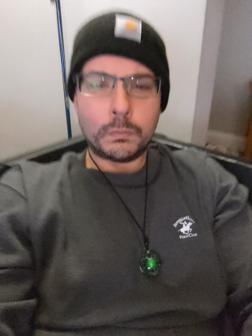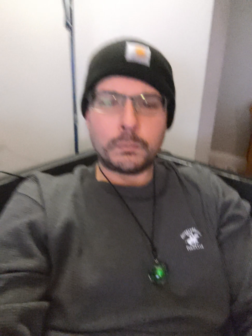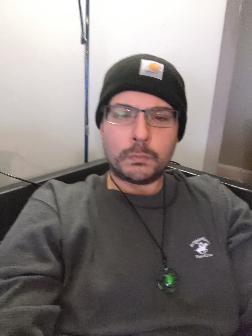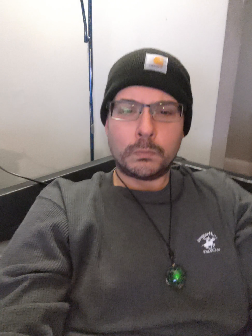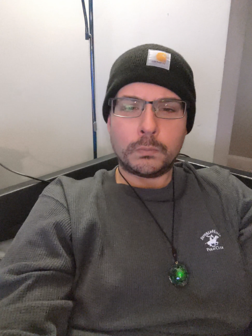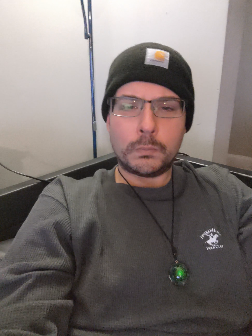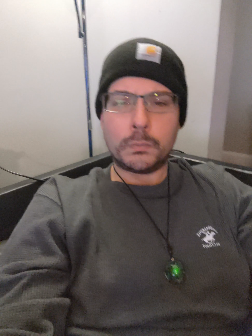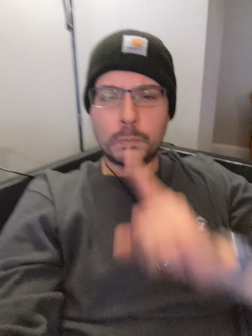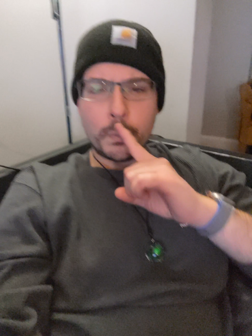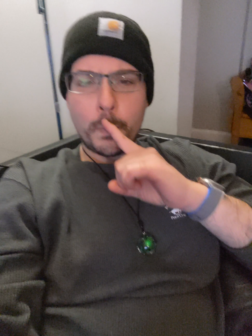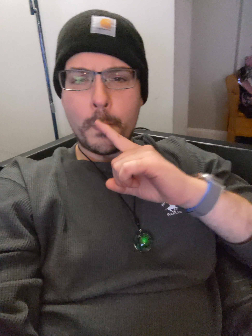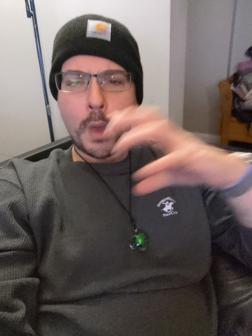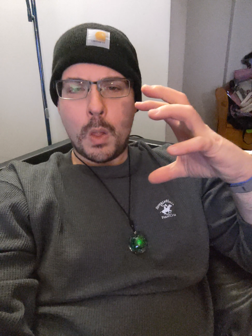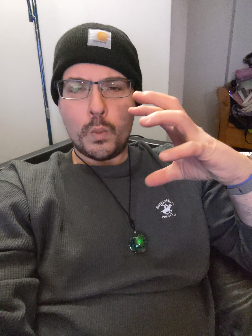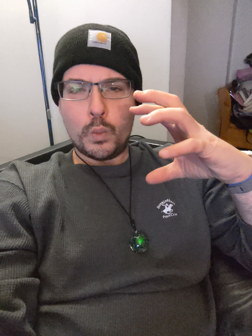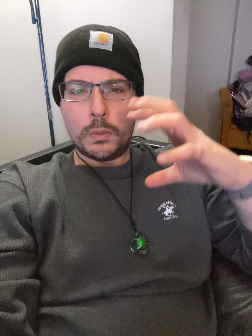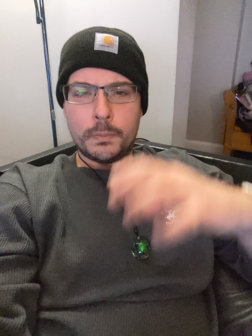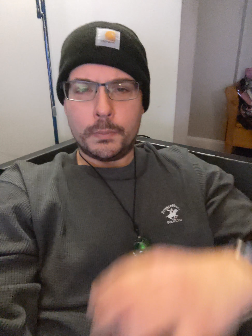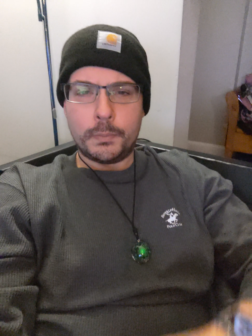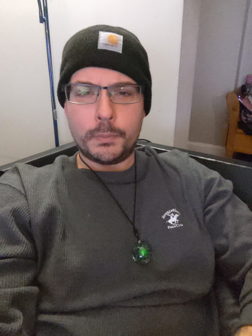balloon